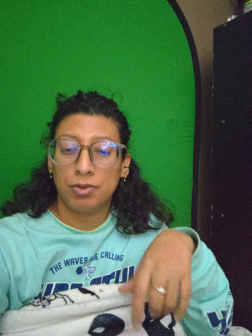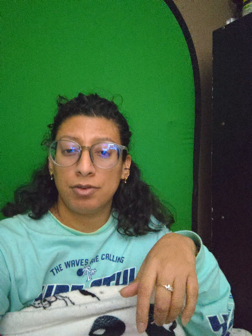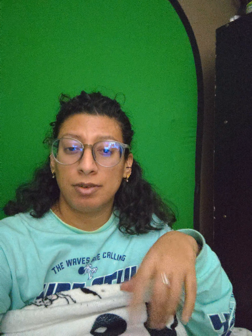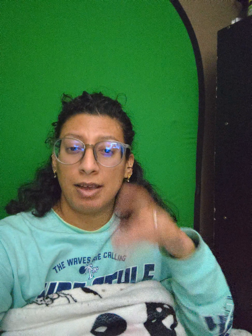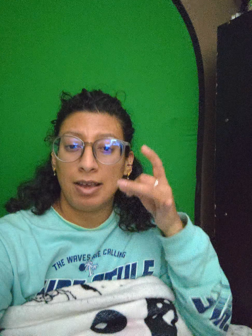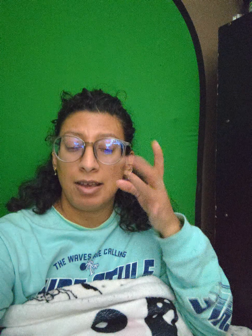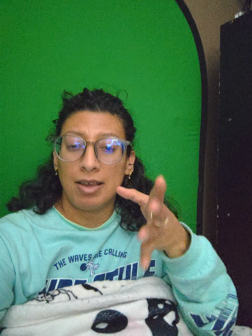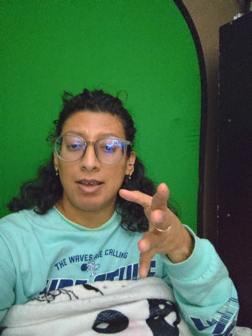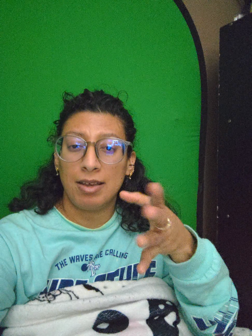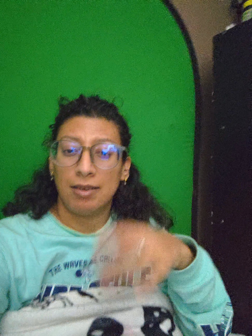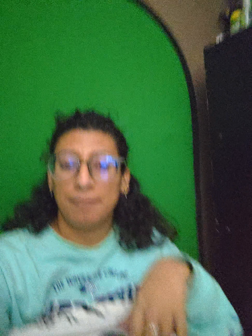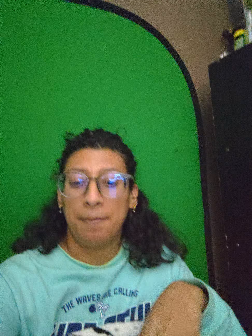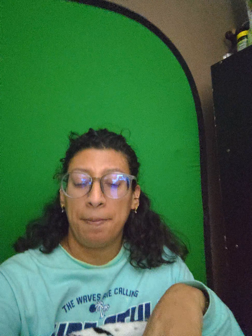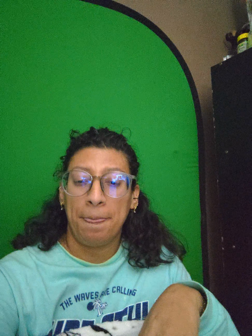hate